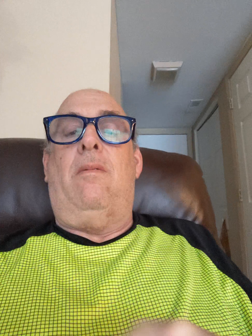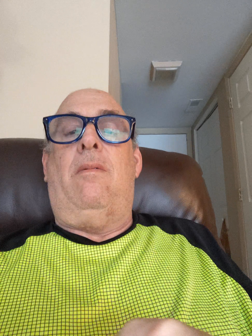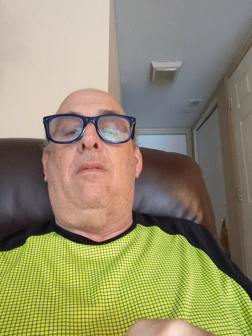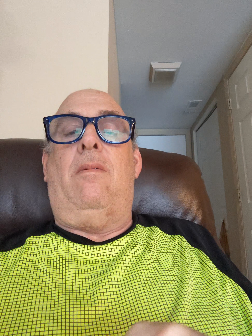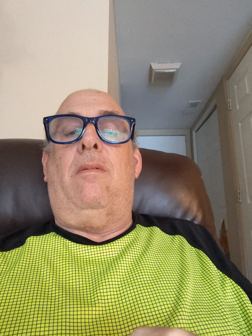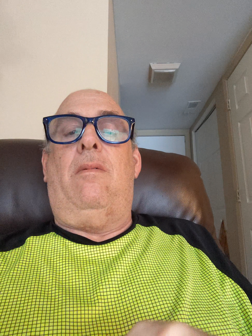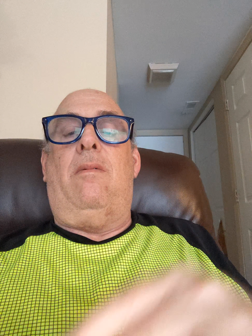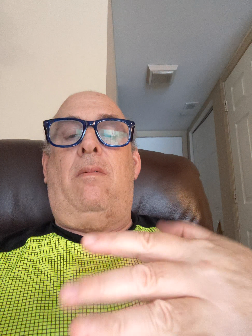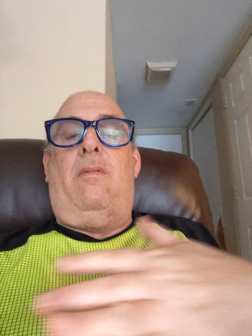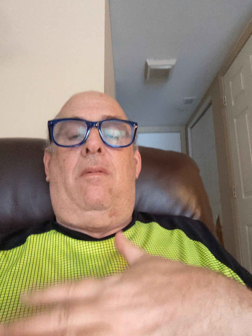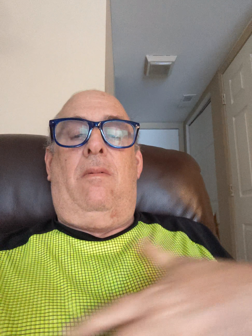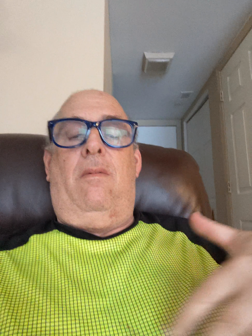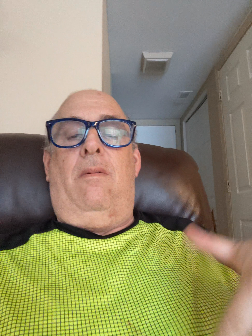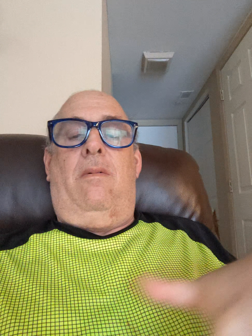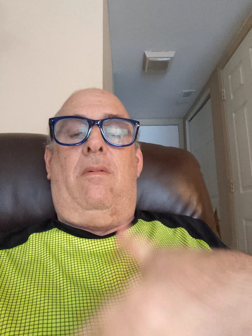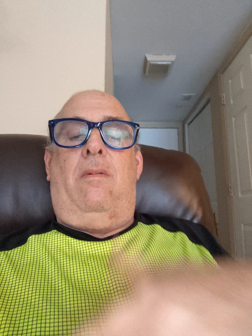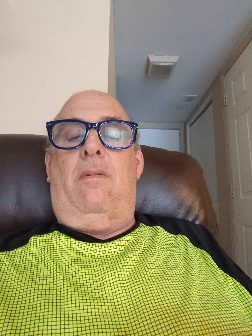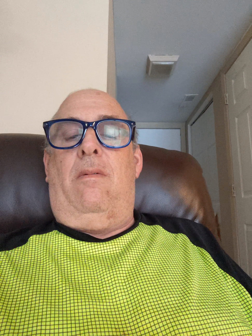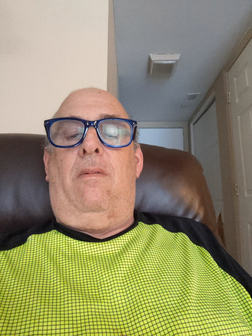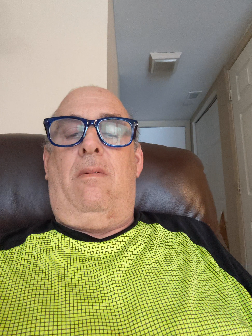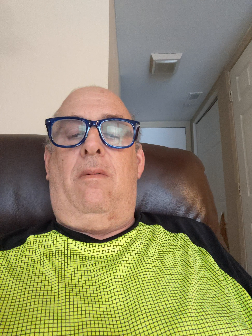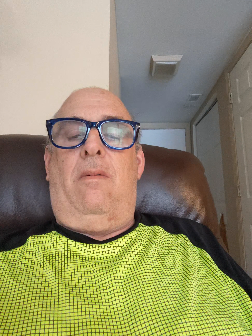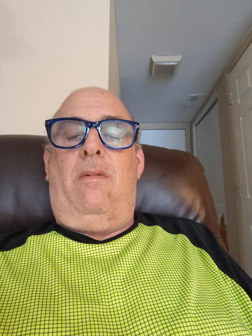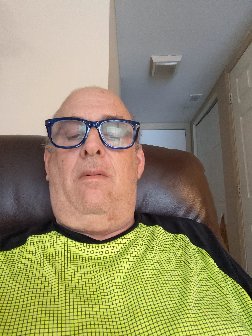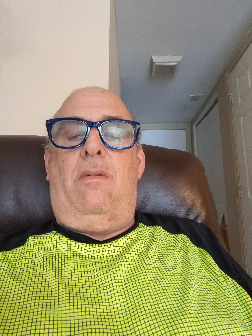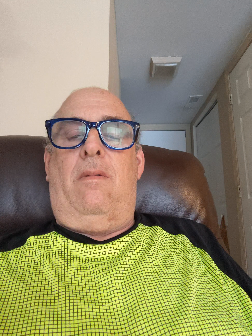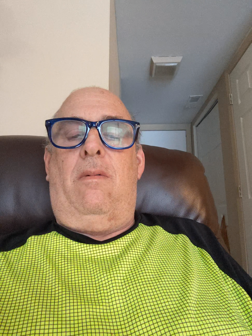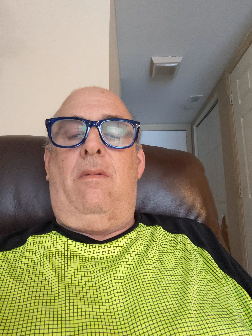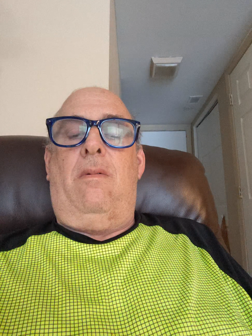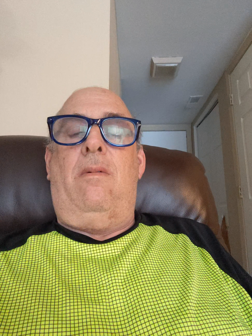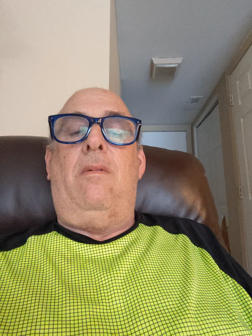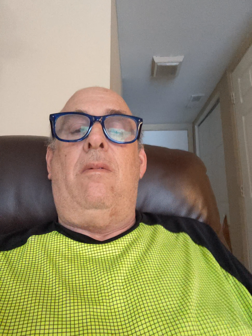zebra